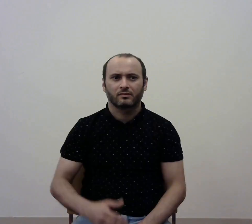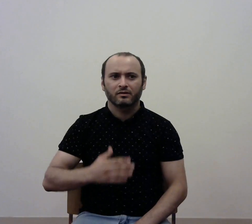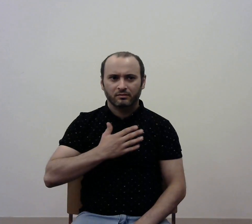mən